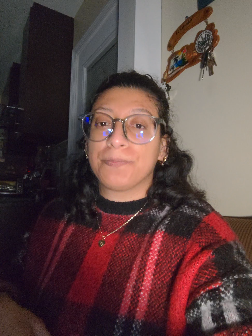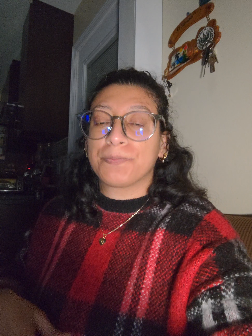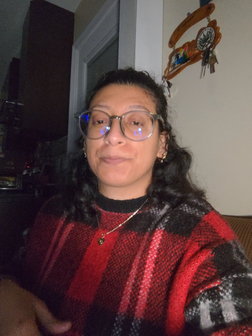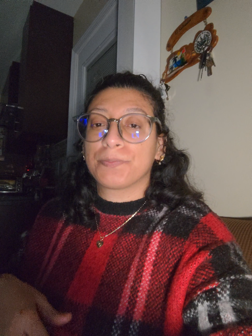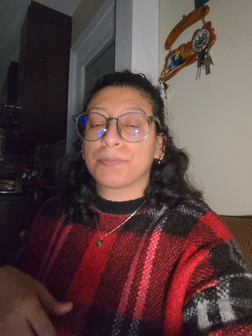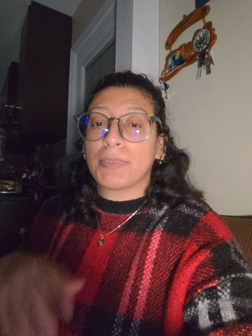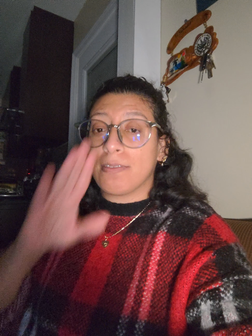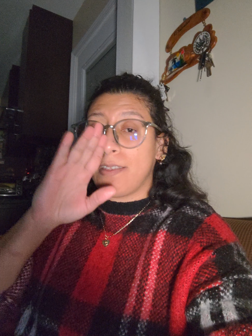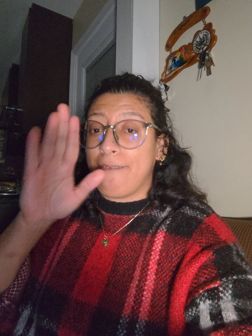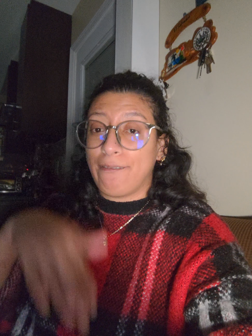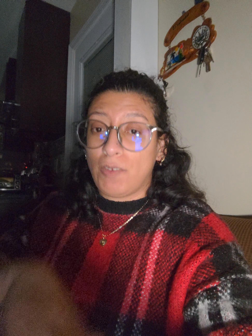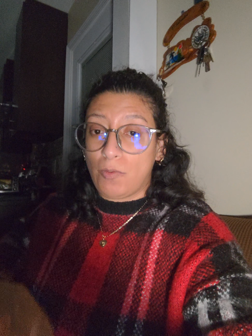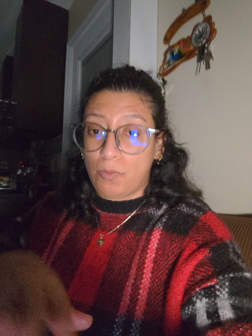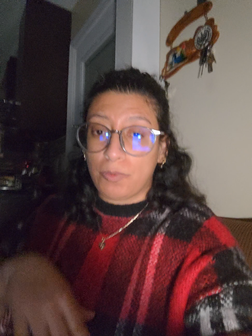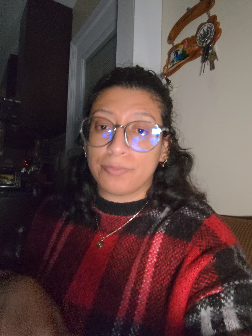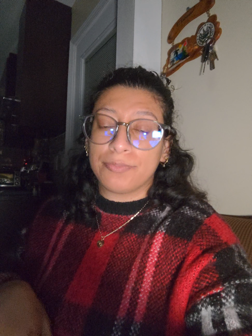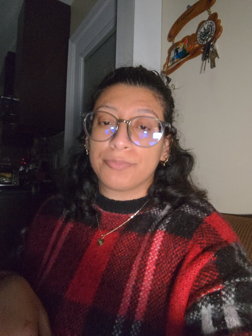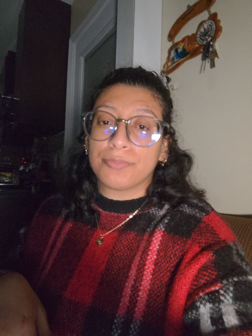elephant